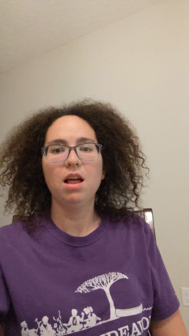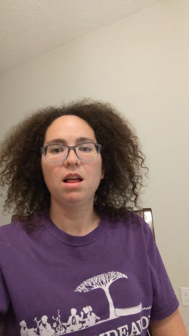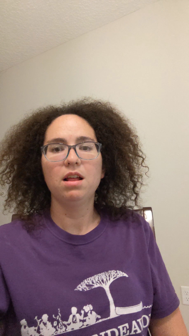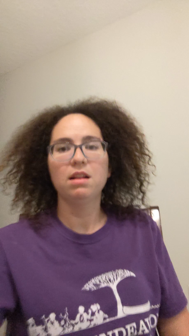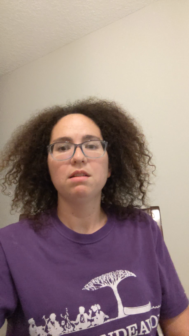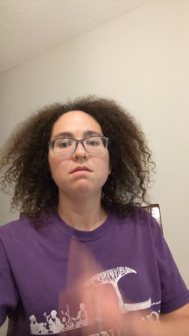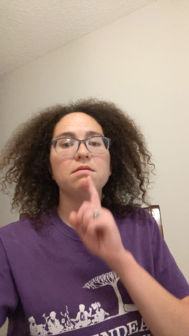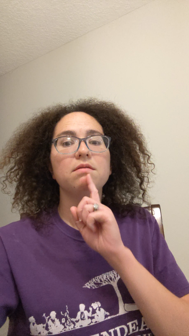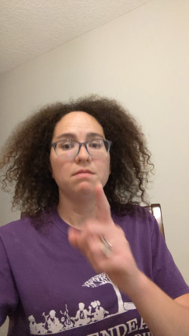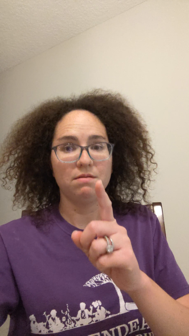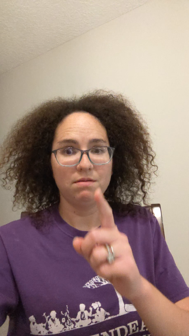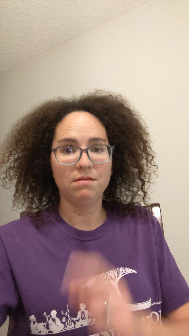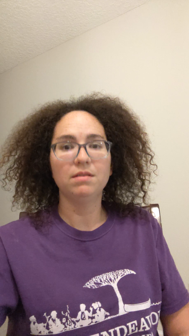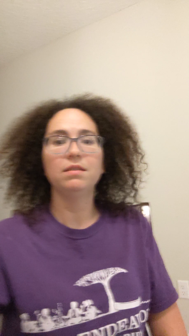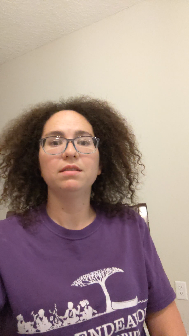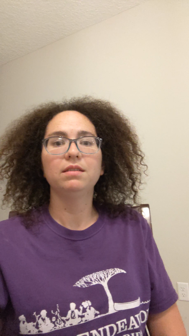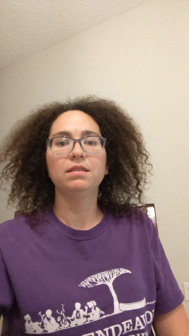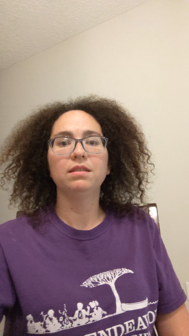is